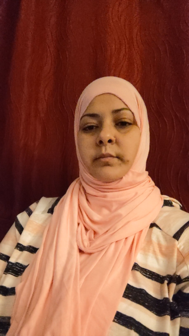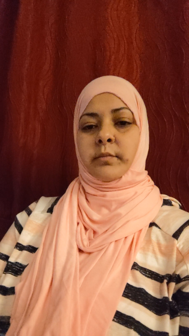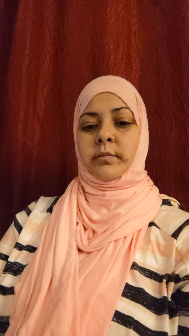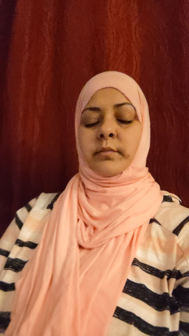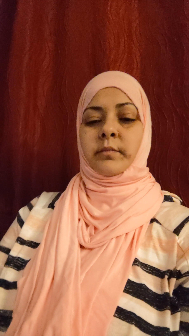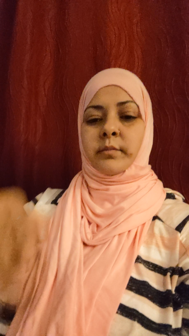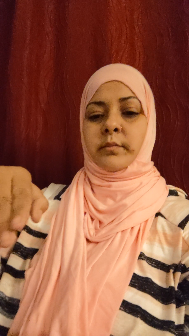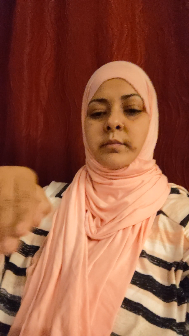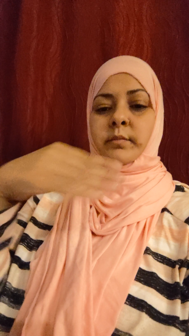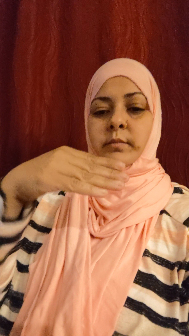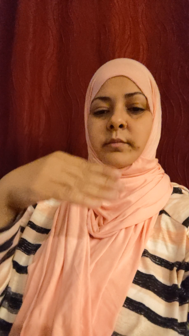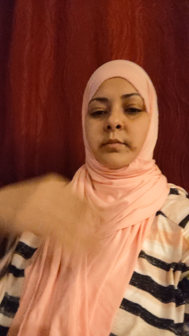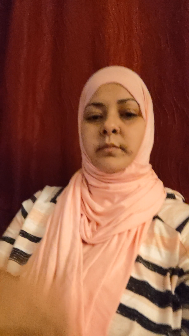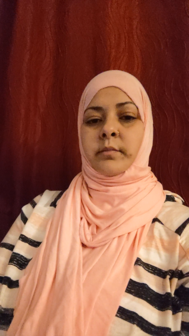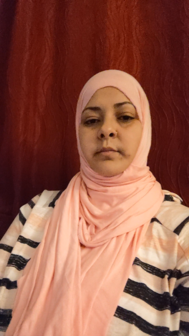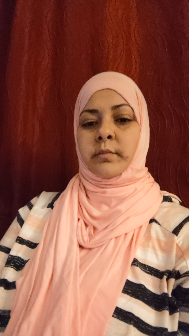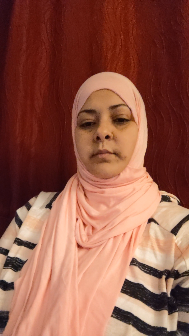kick